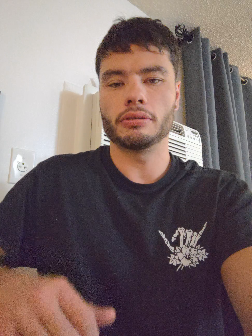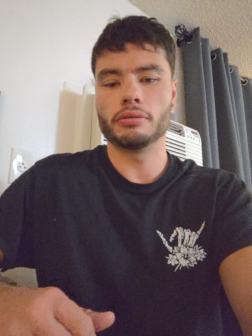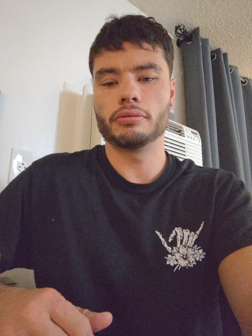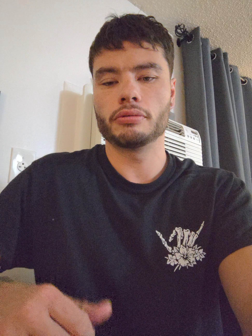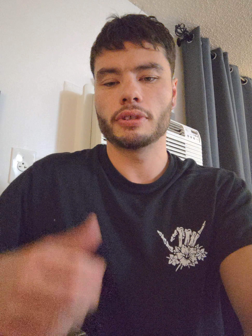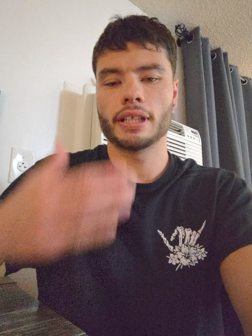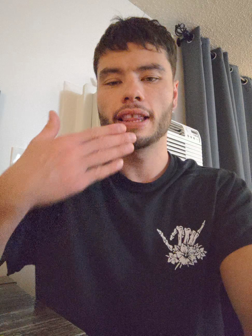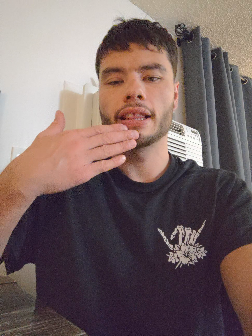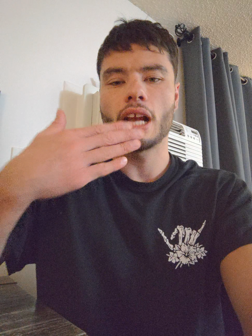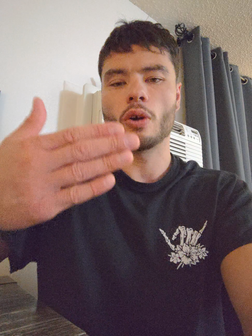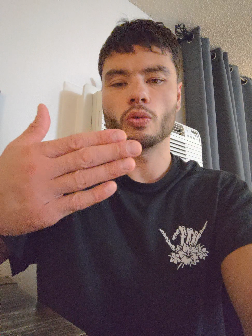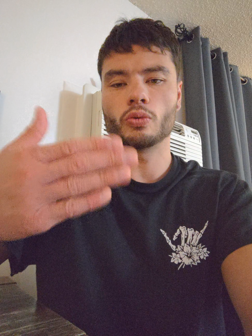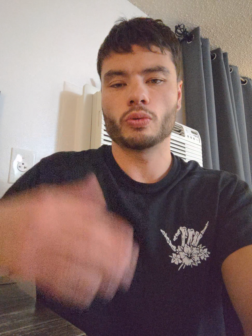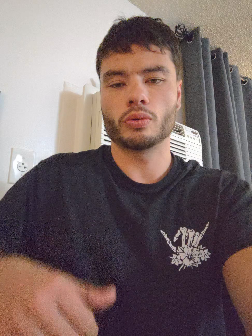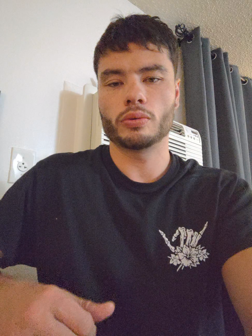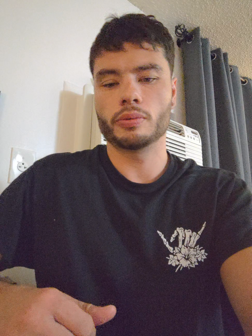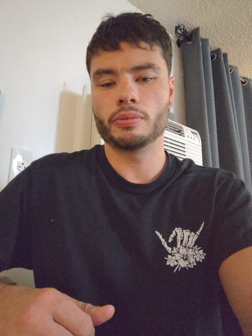thank you